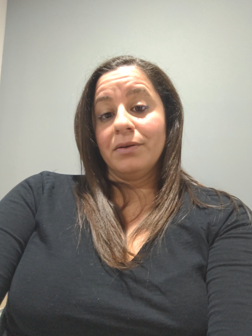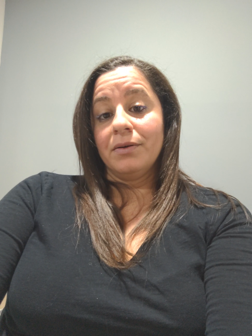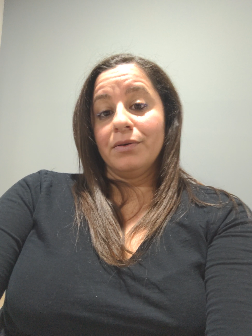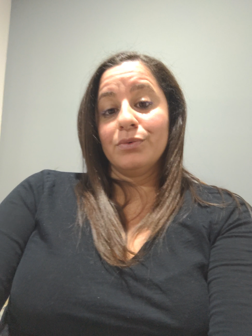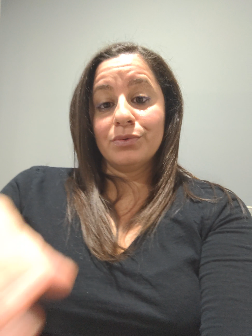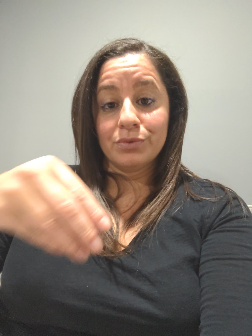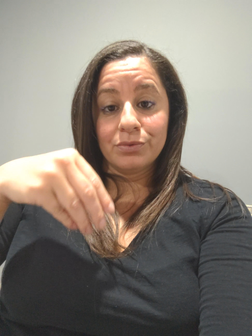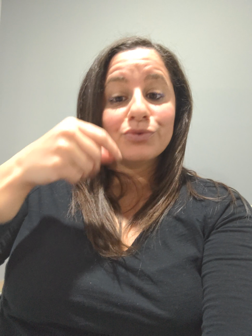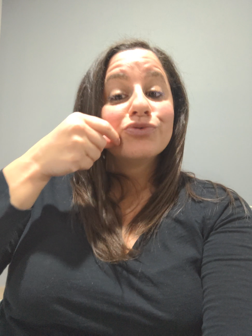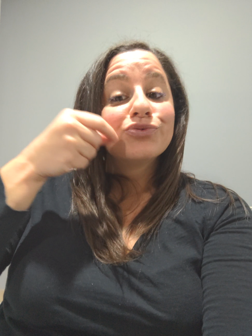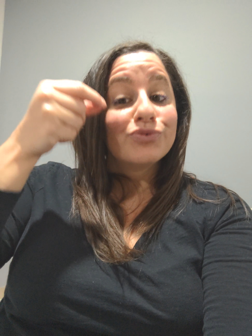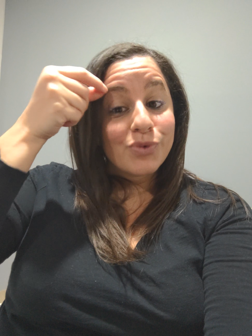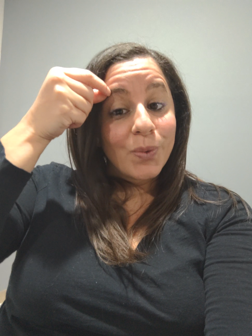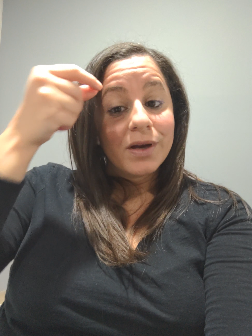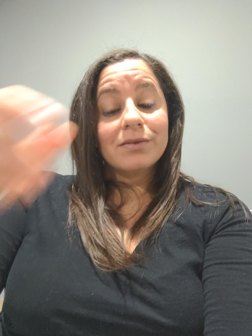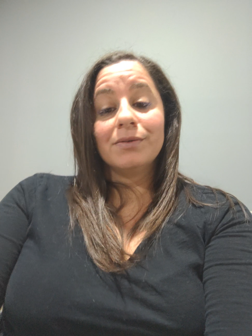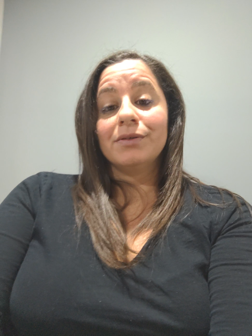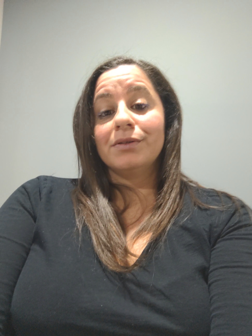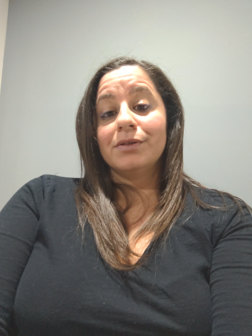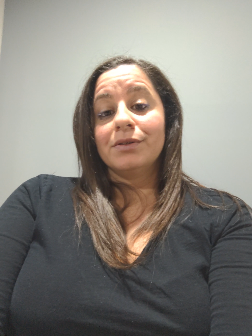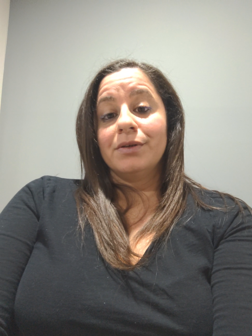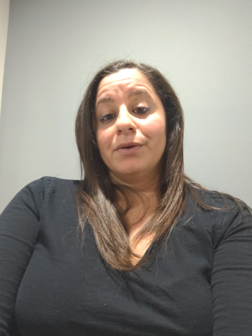store